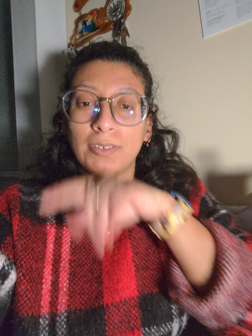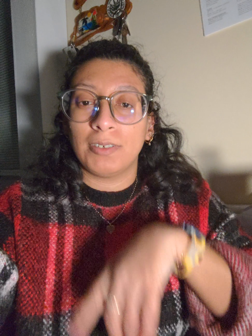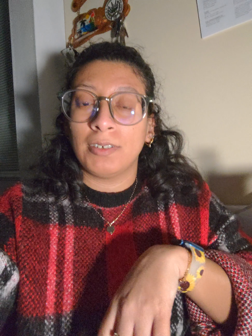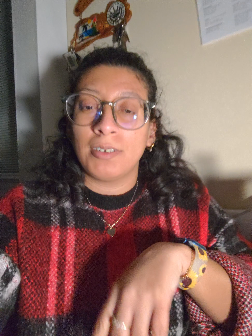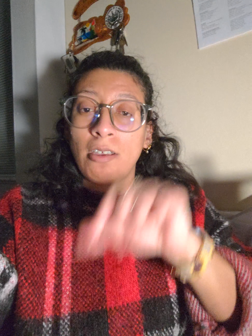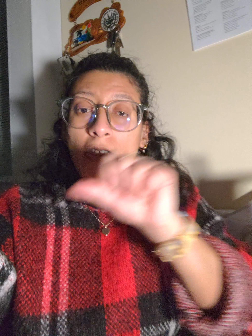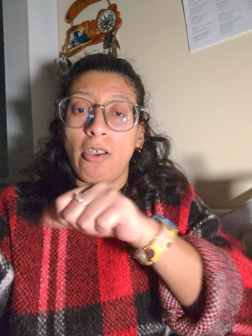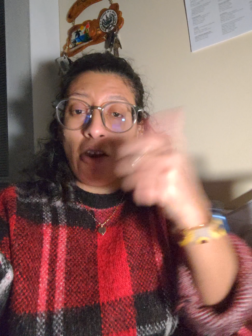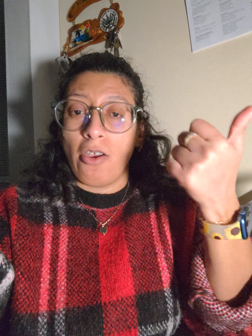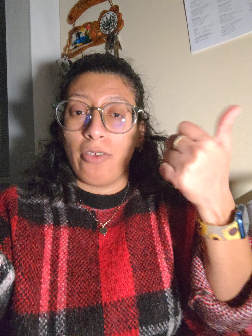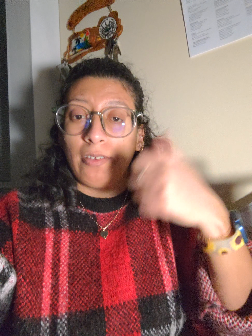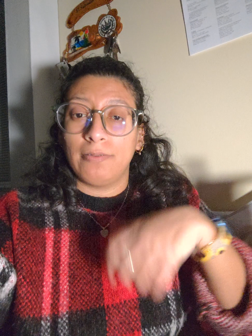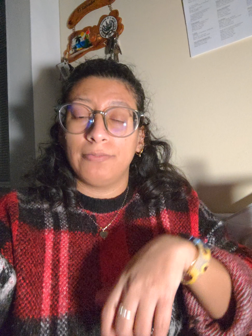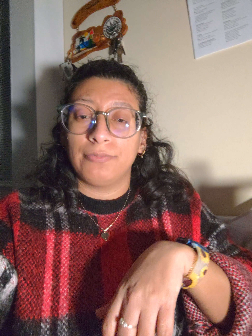another